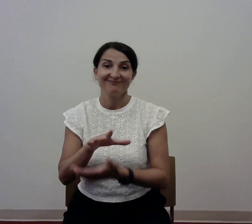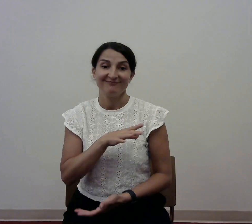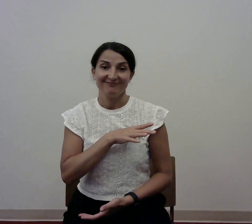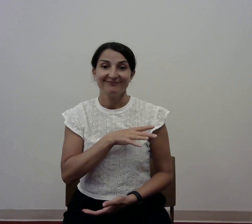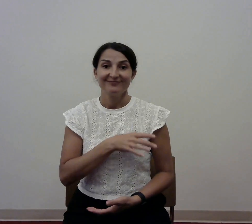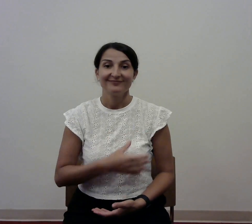olmaq